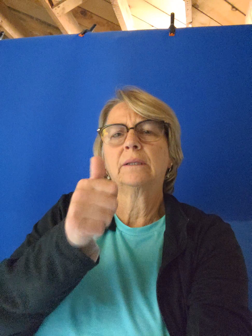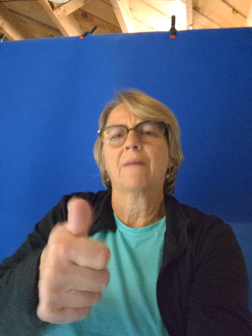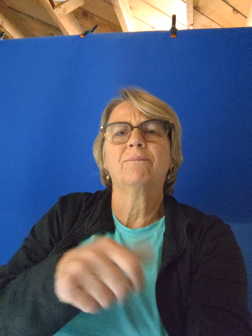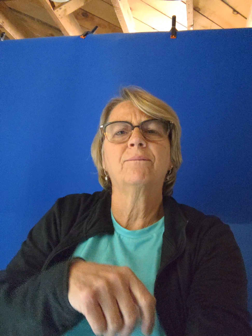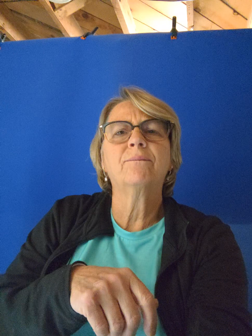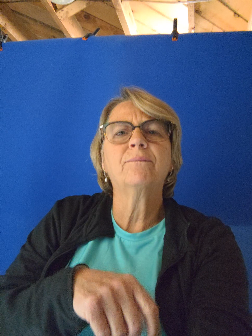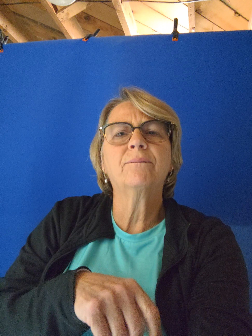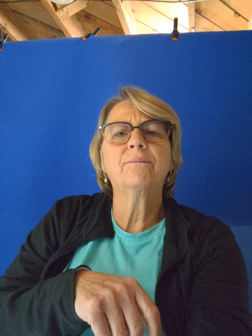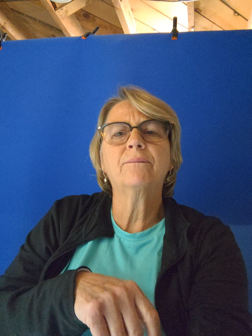yourself